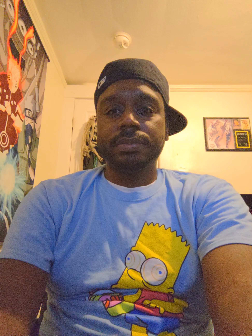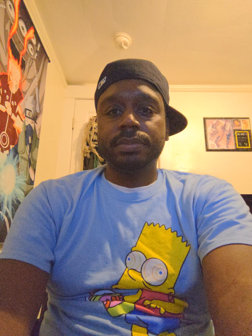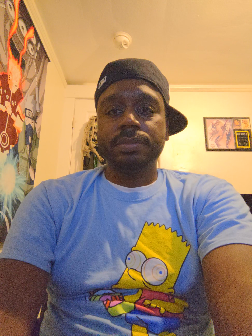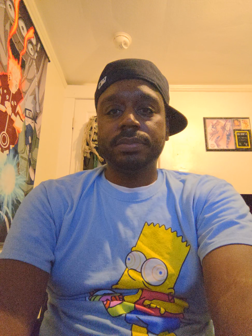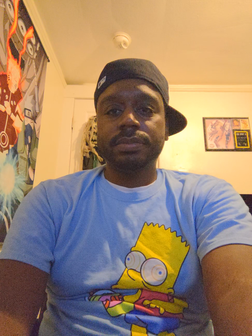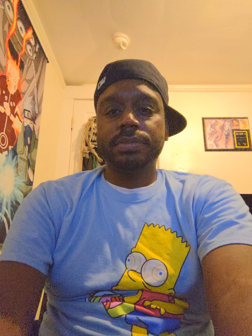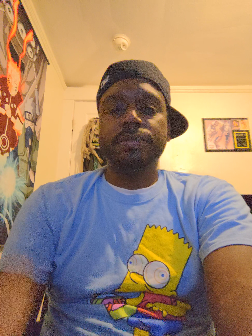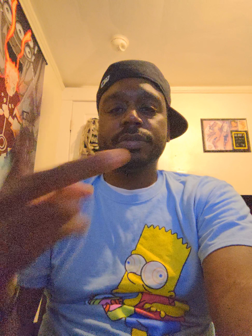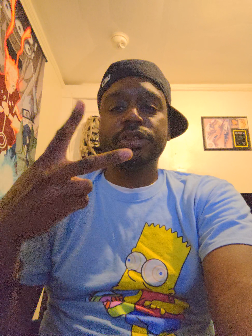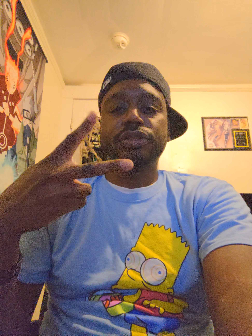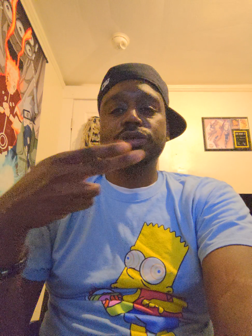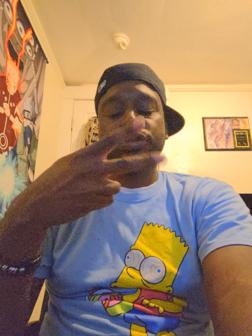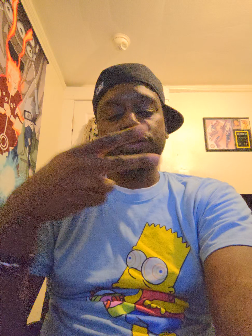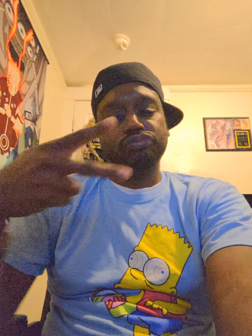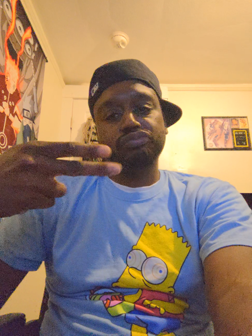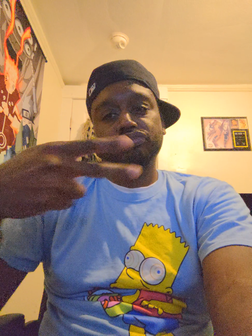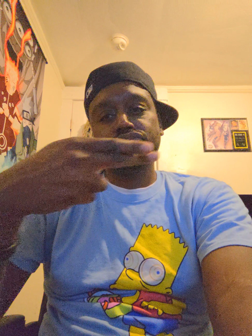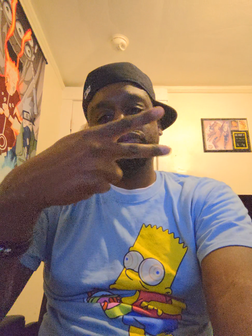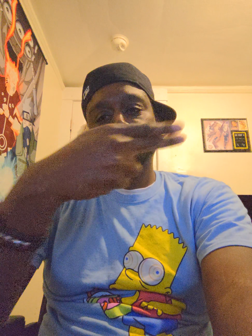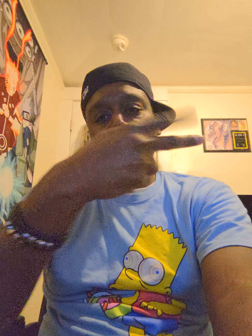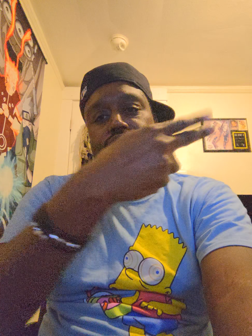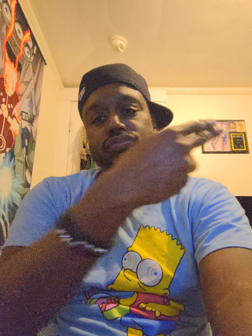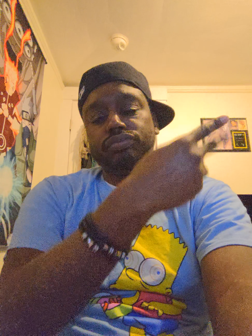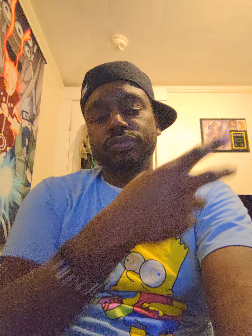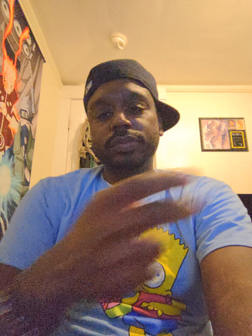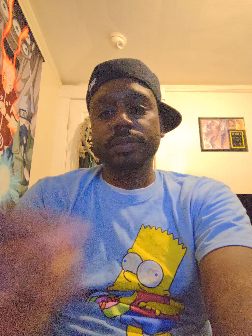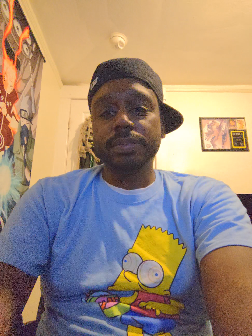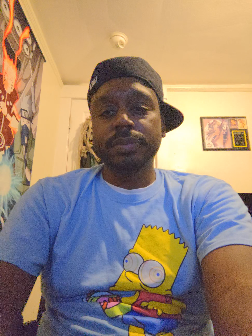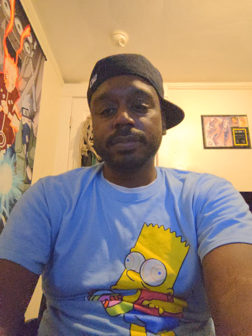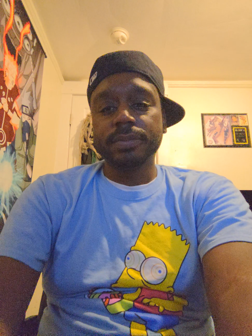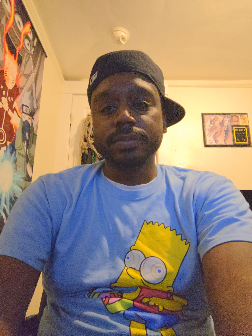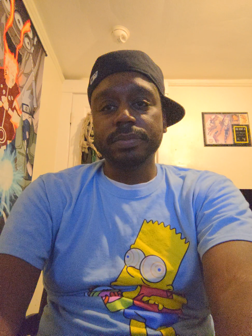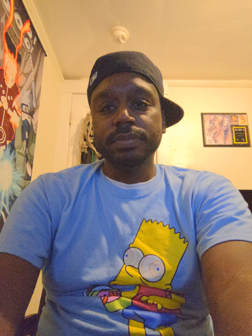scissors